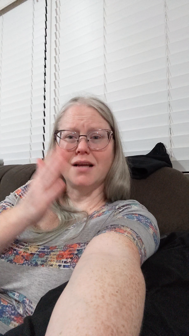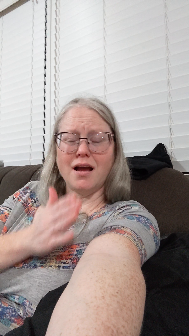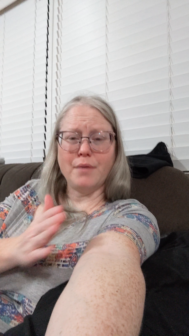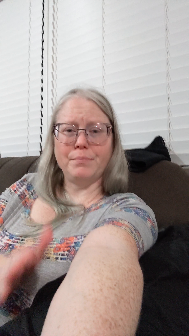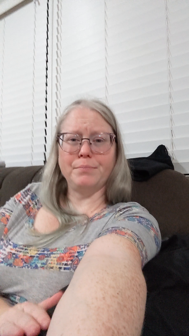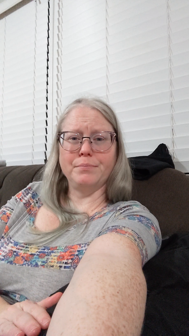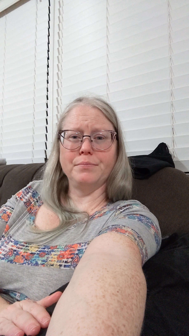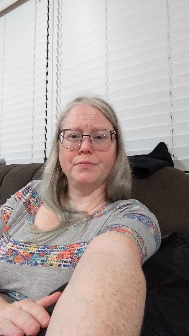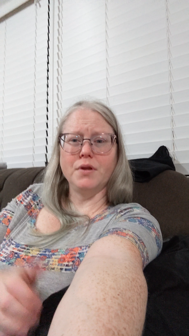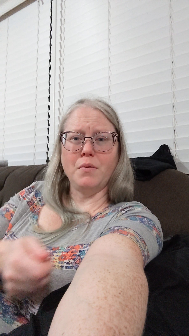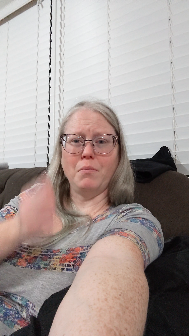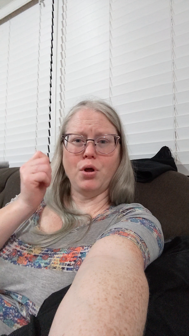pull